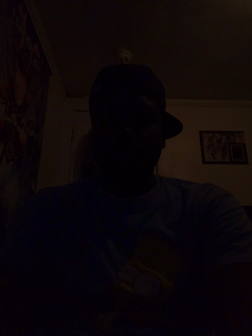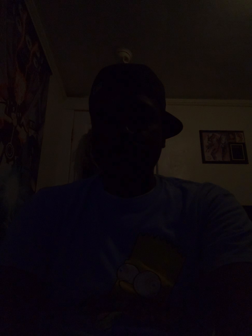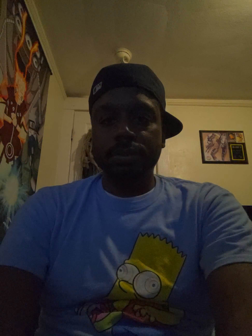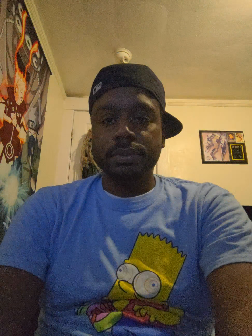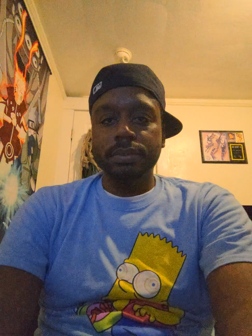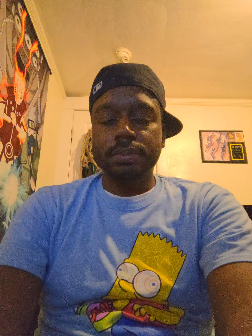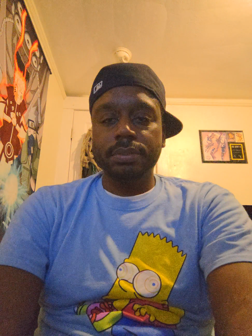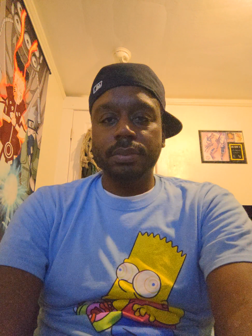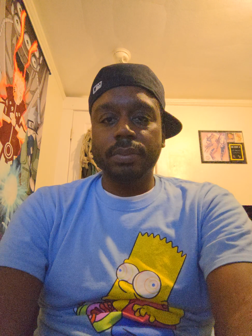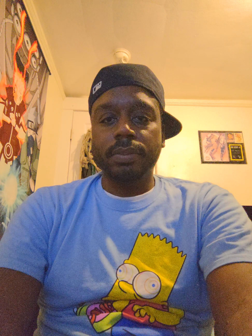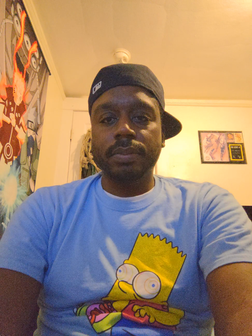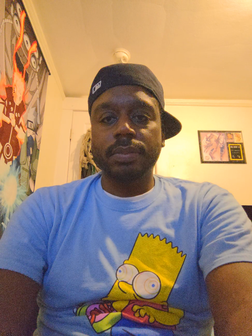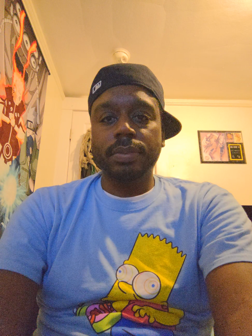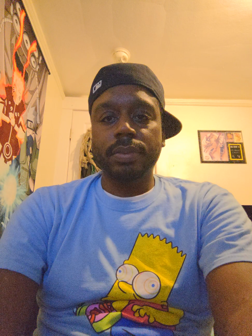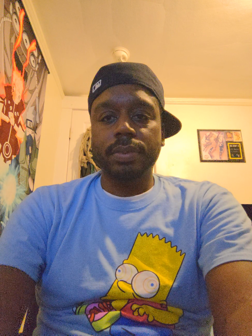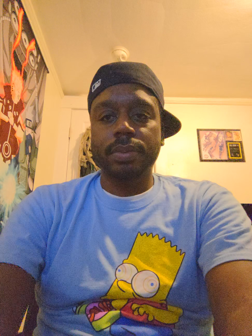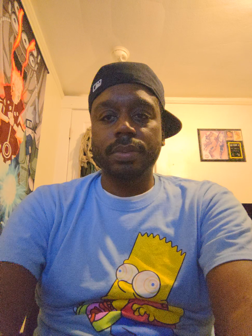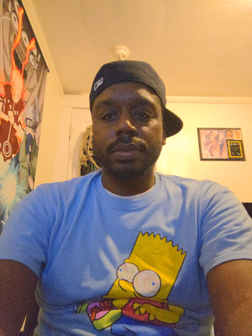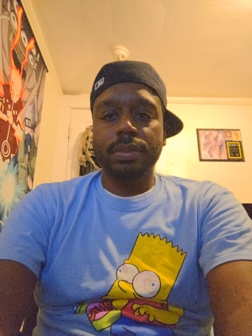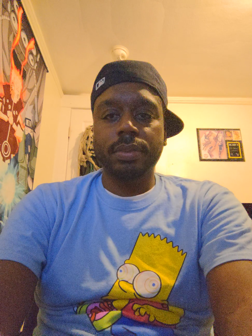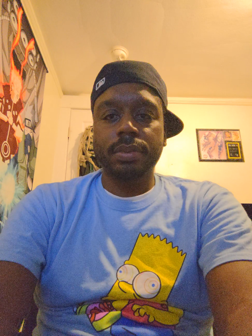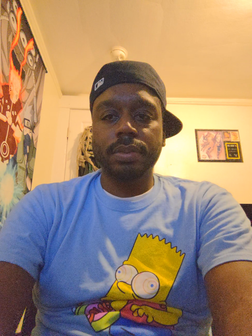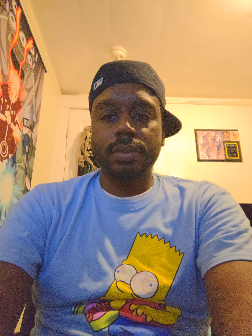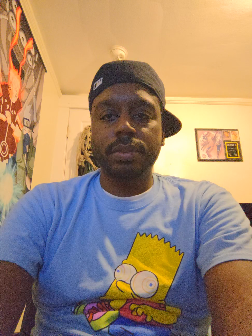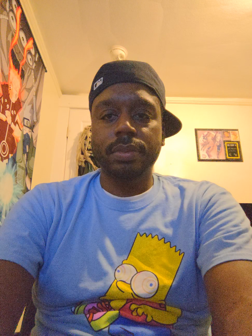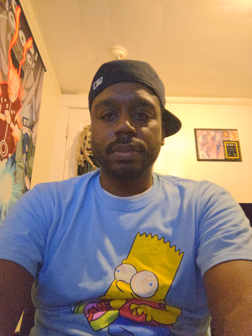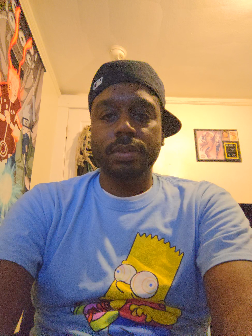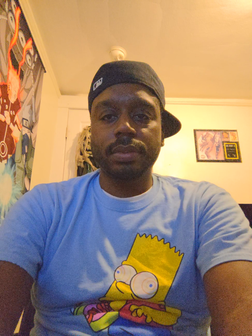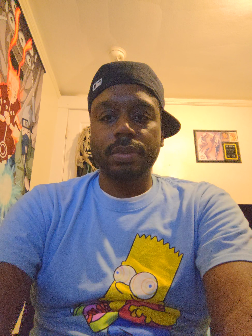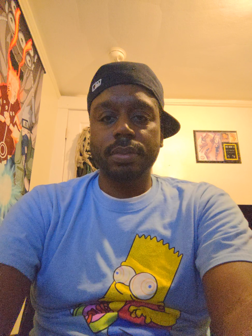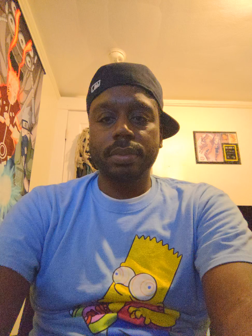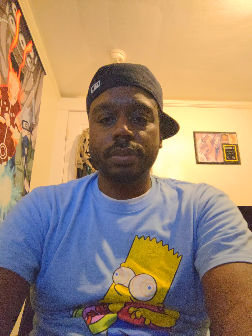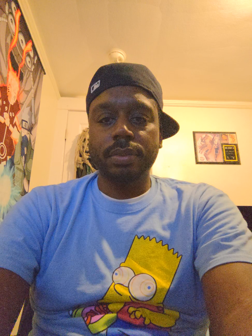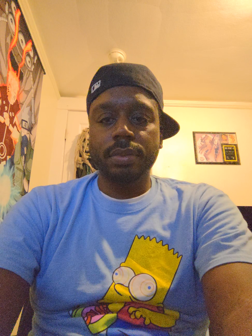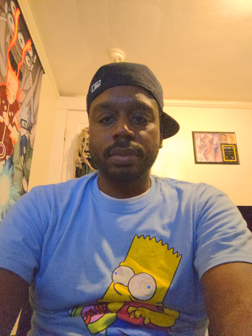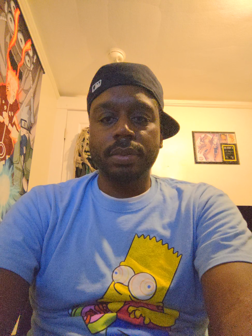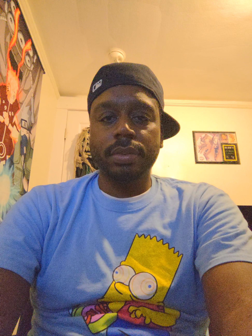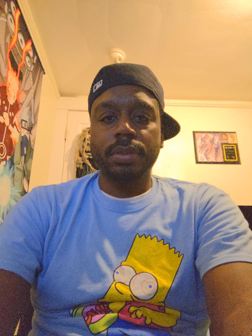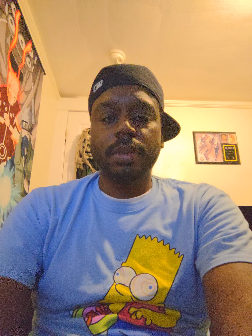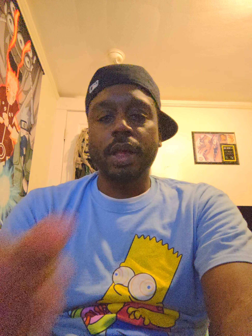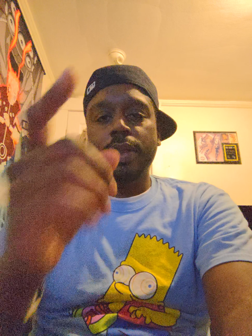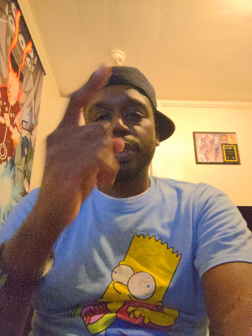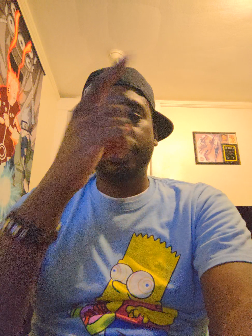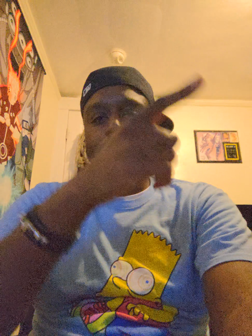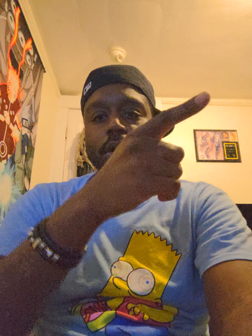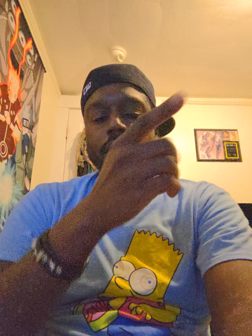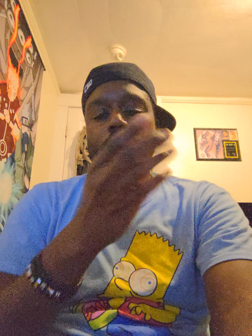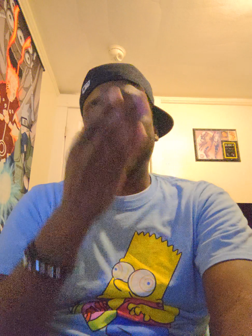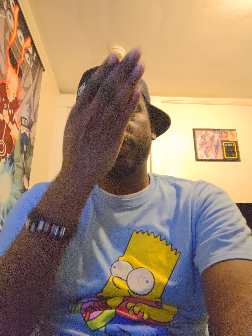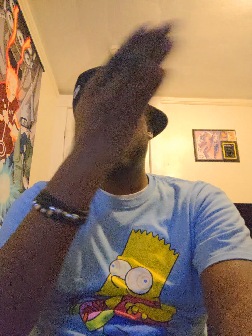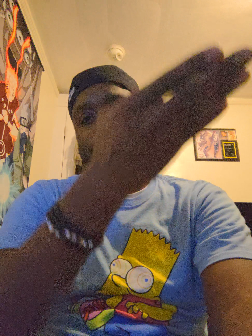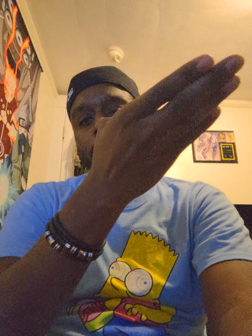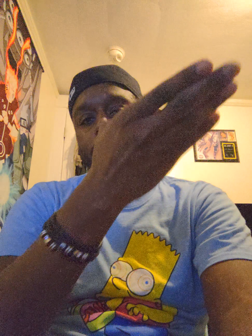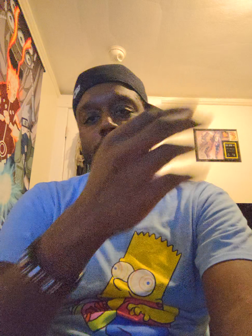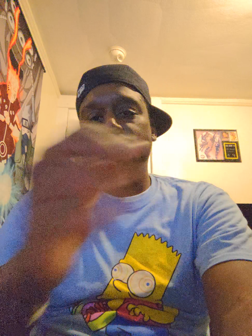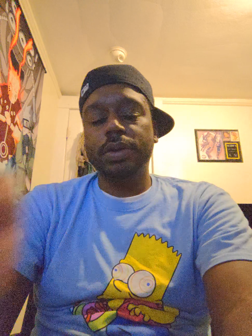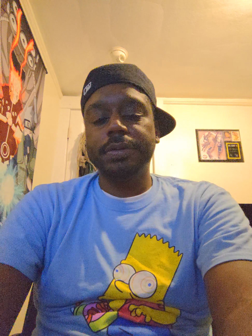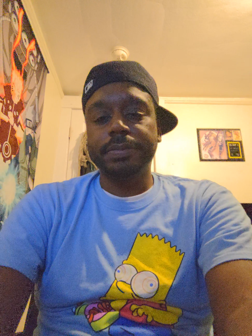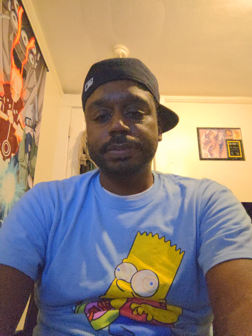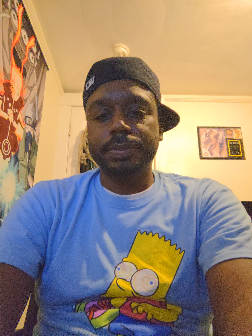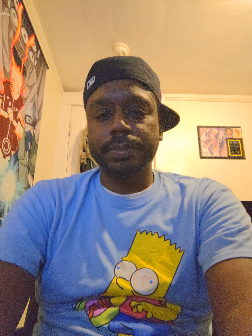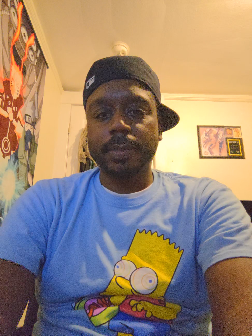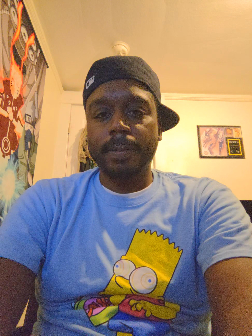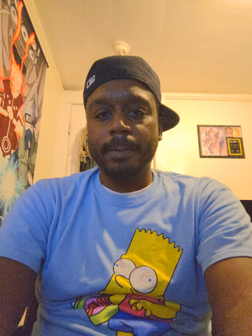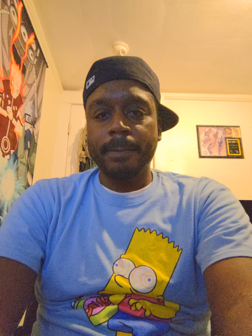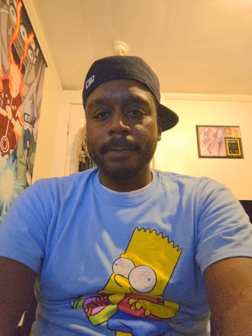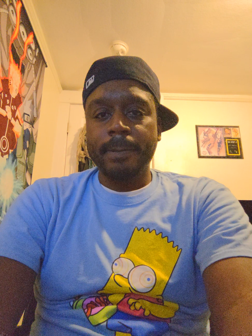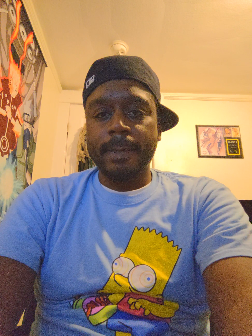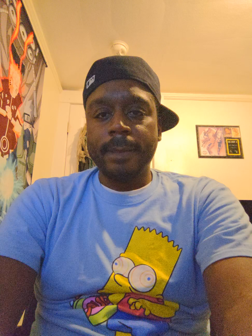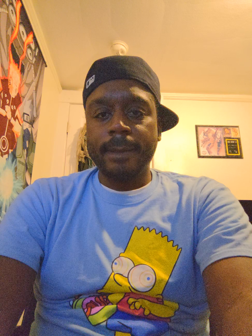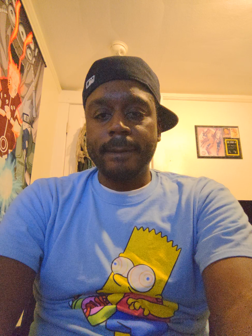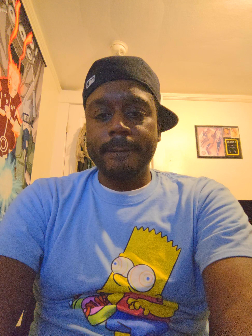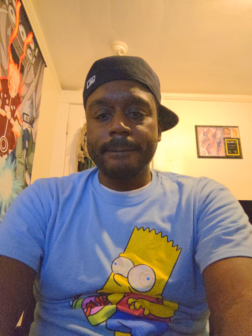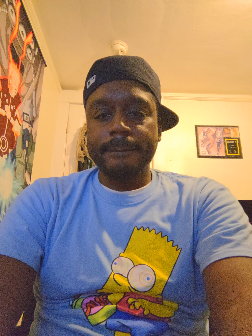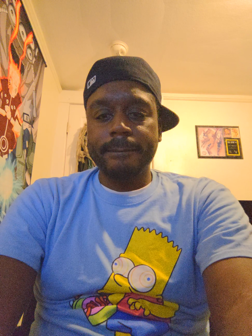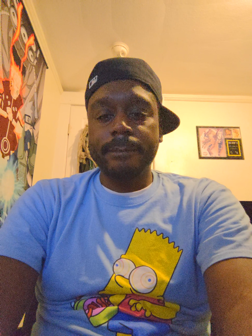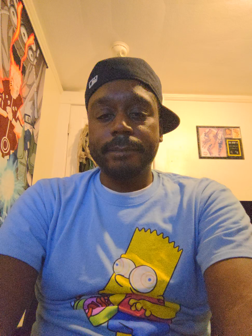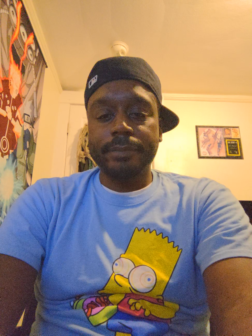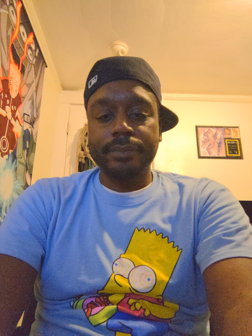there